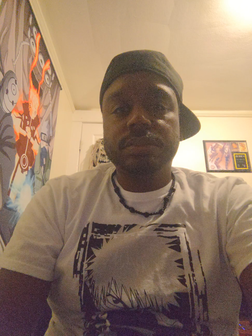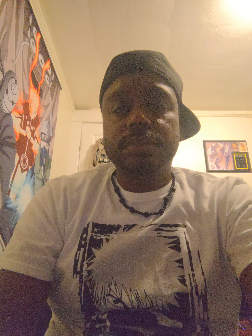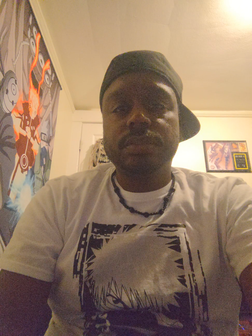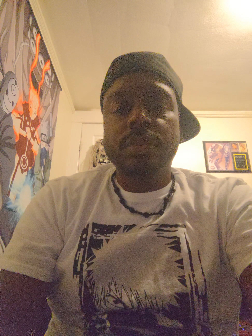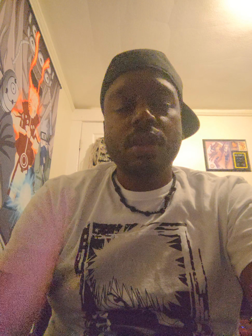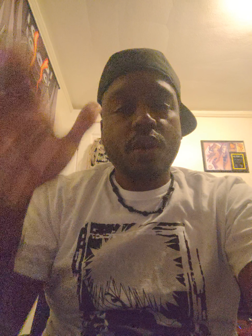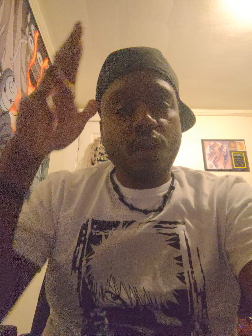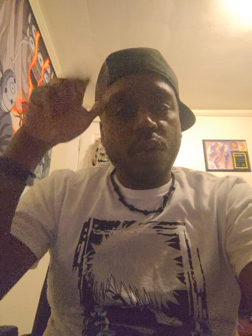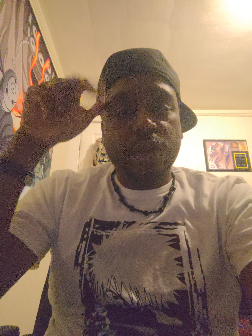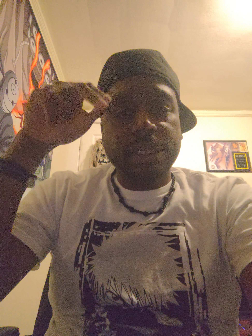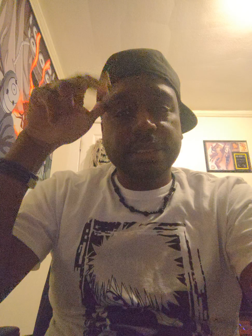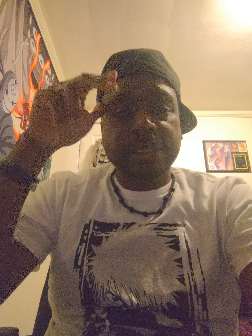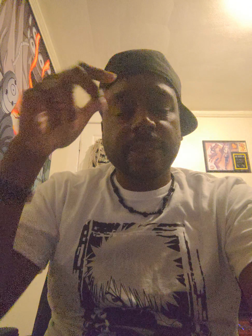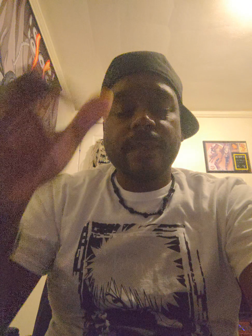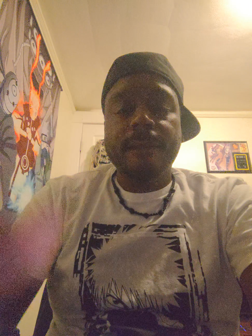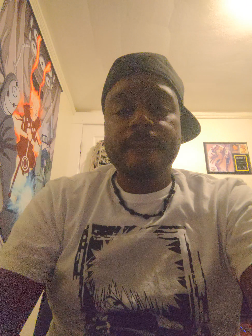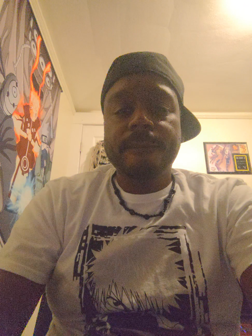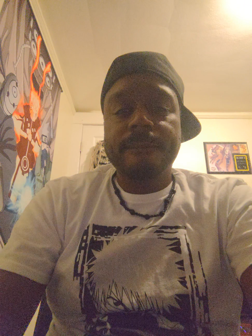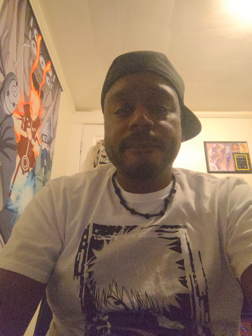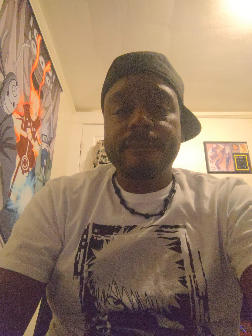horse